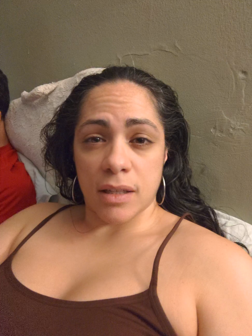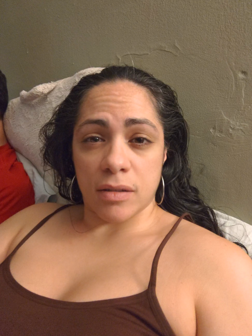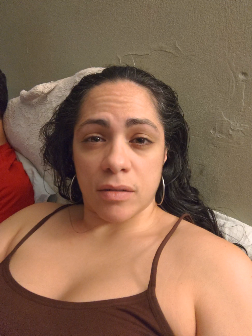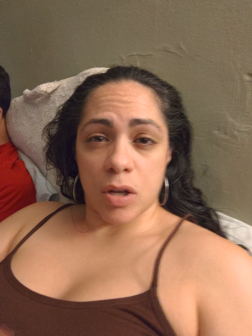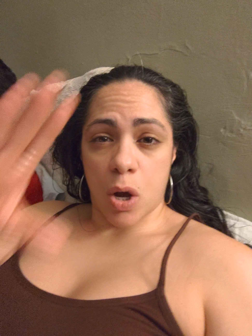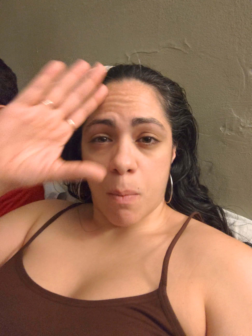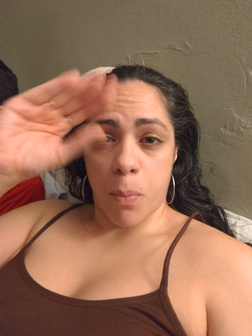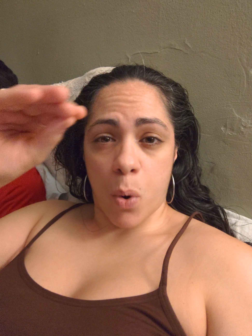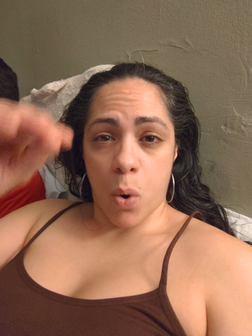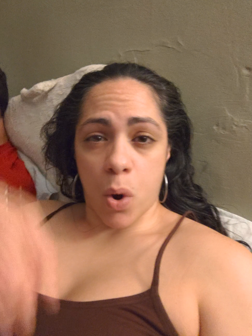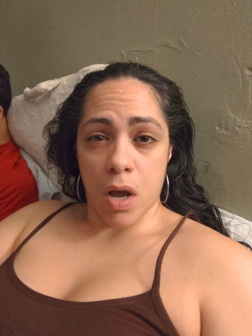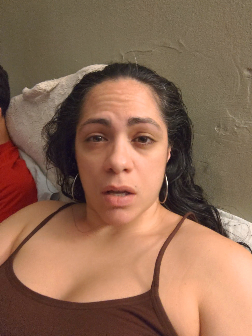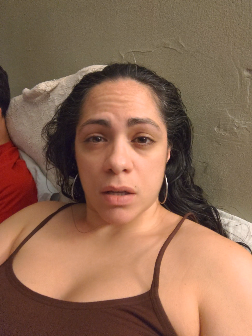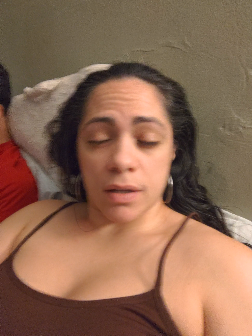boy